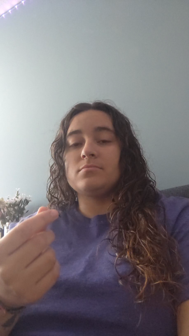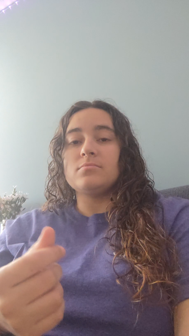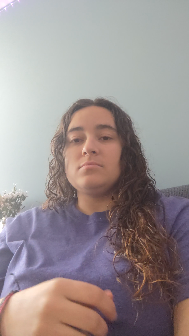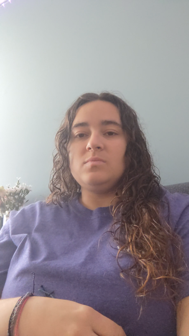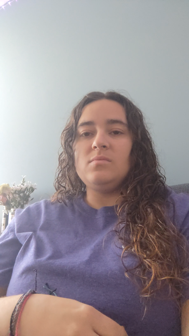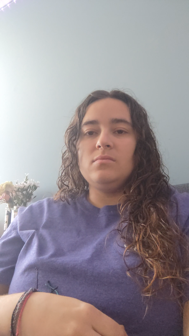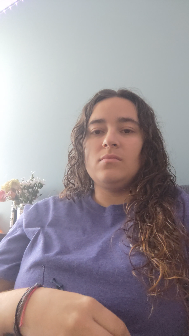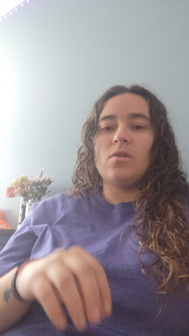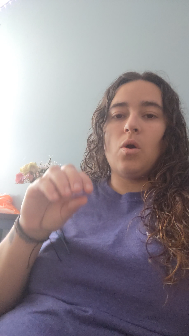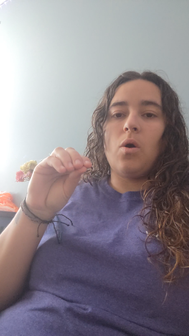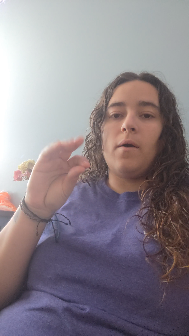of